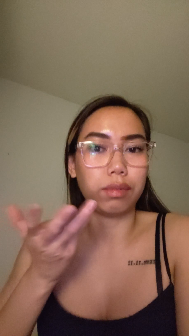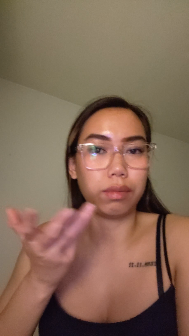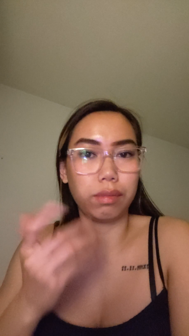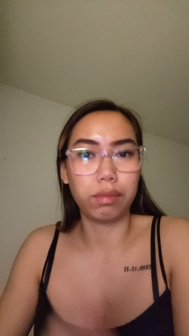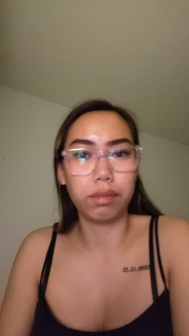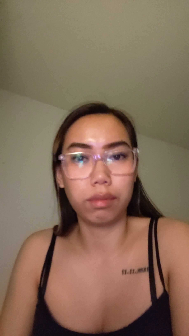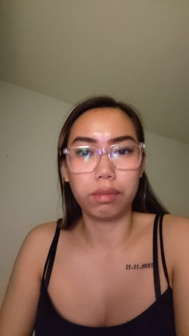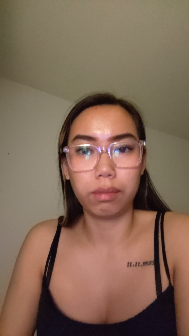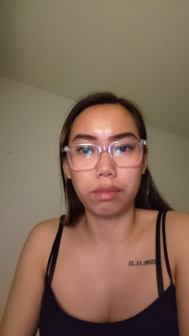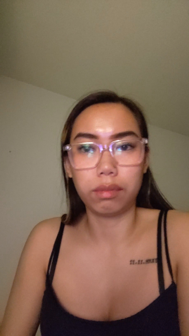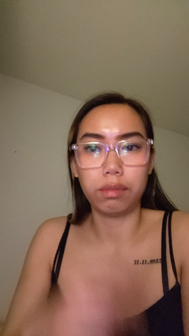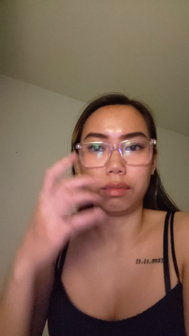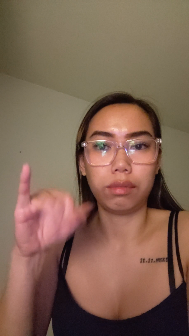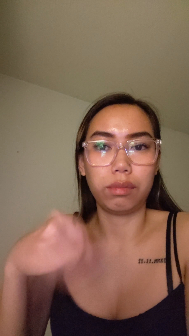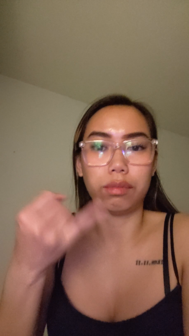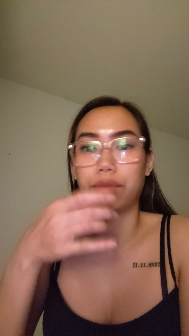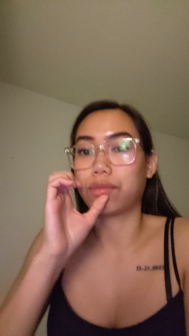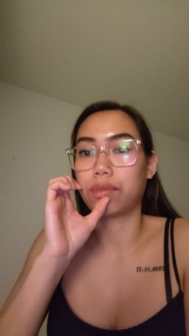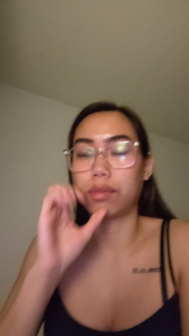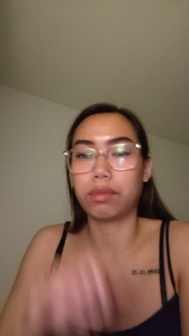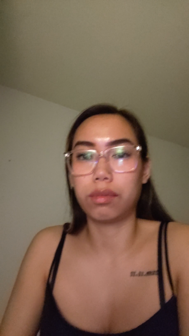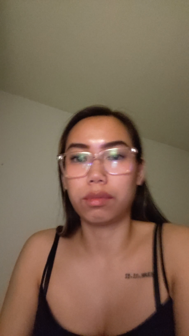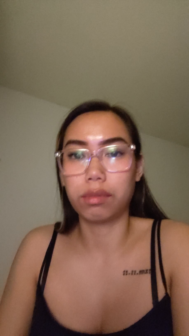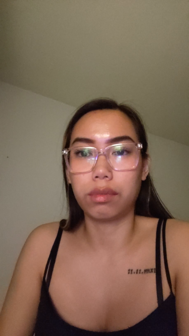juice